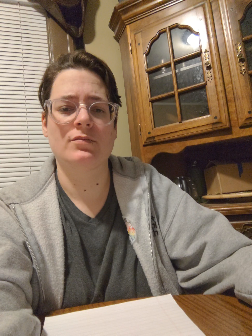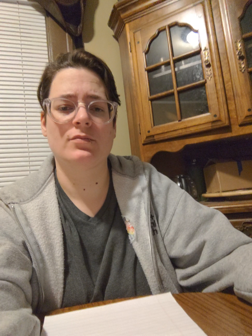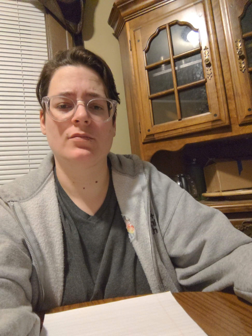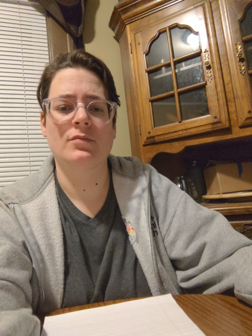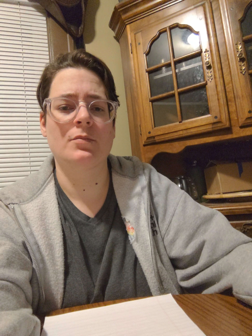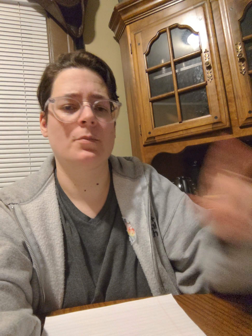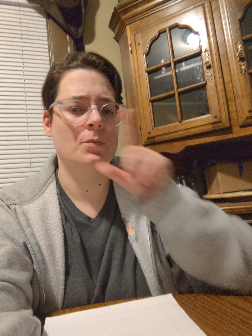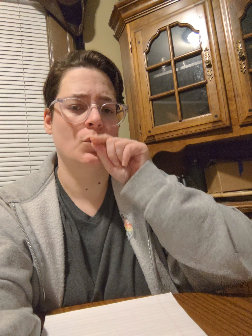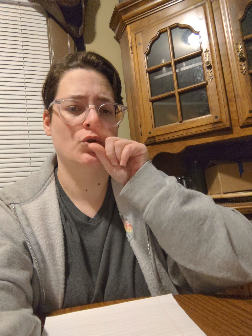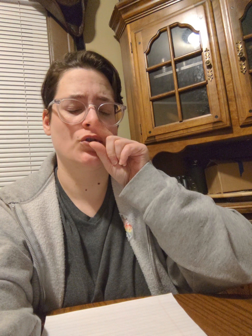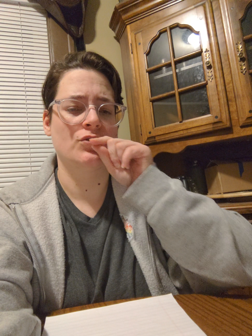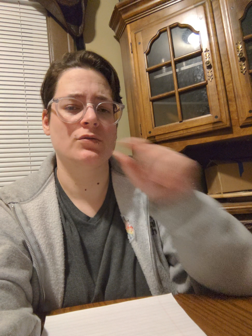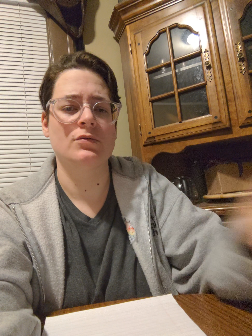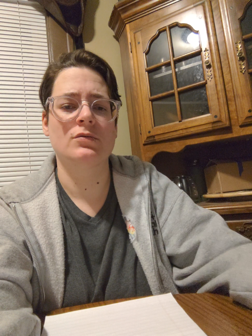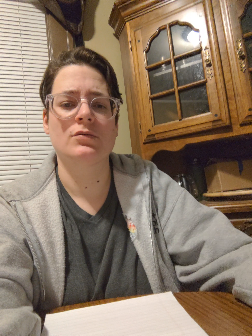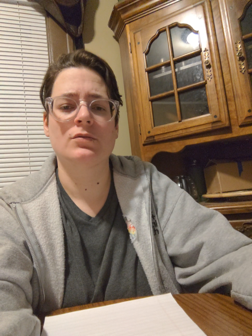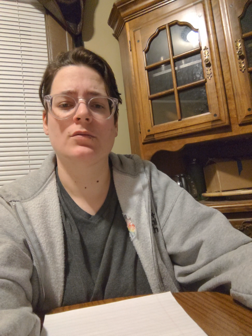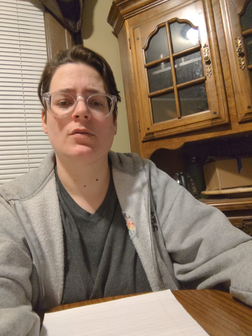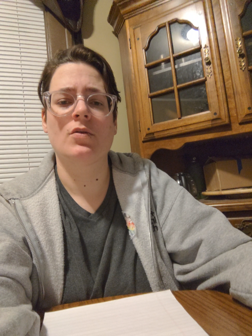bird